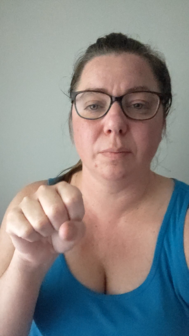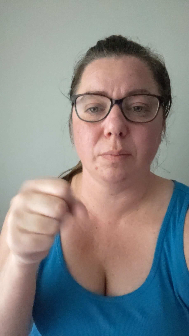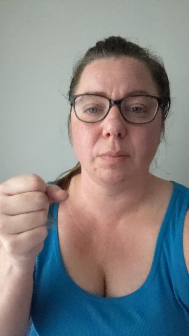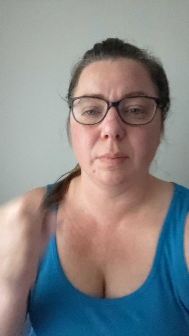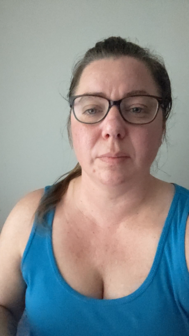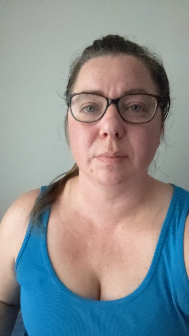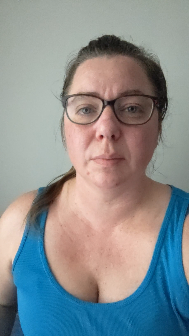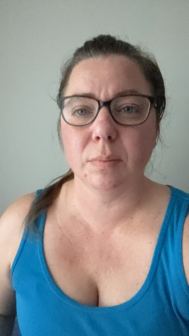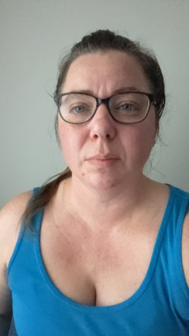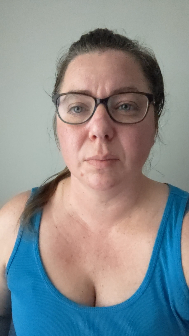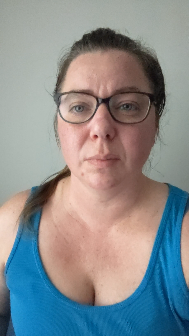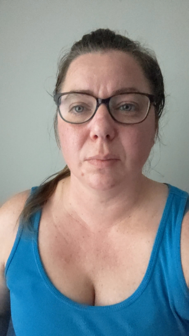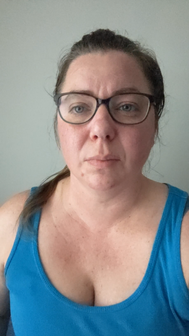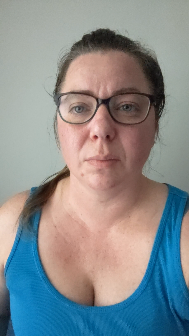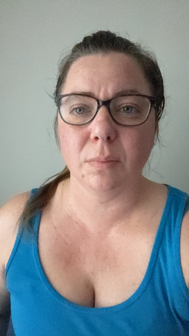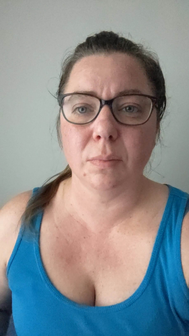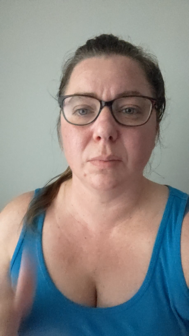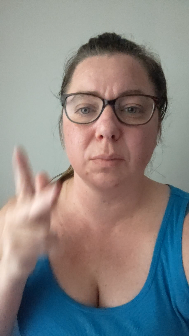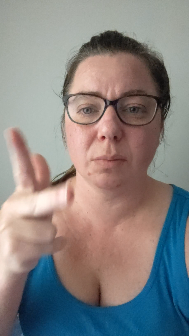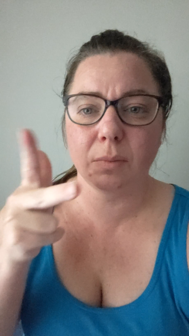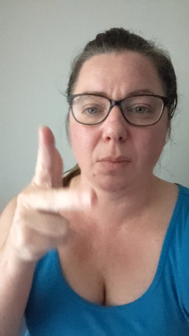garage